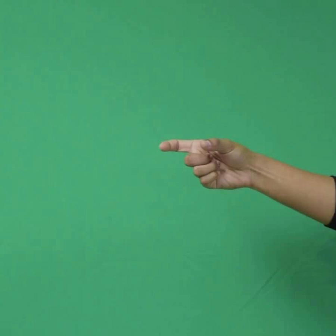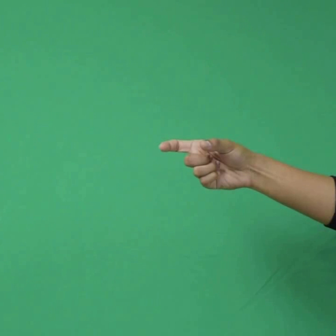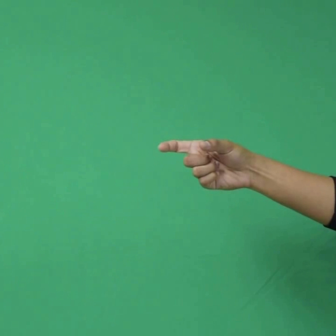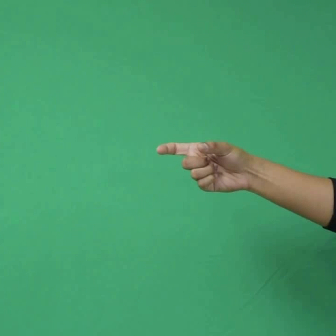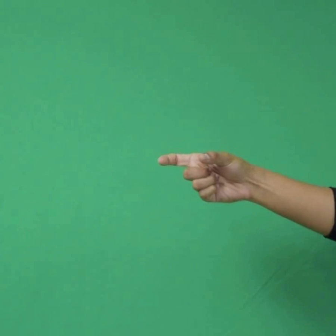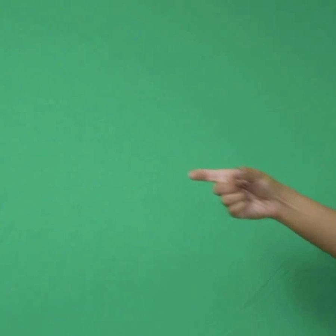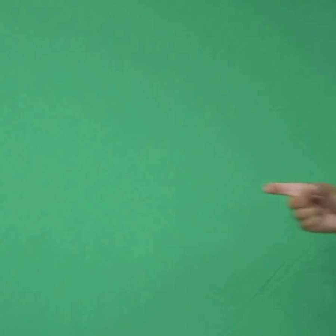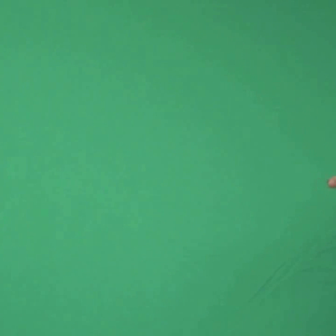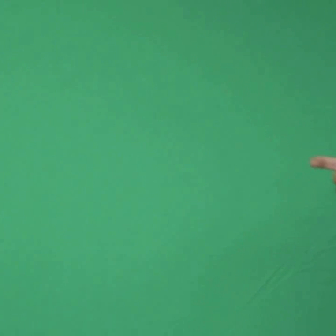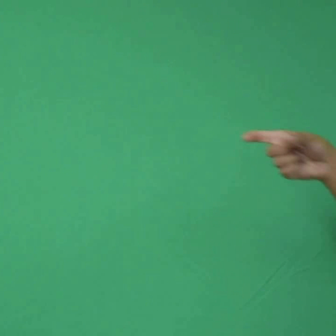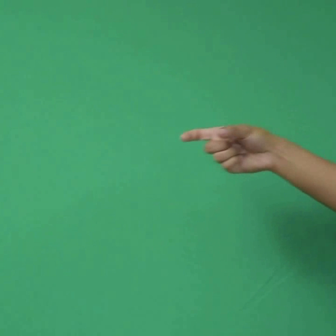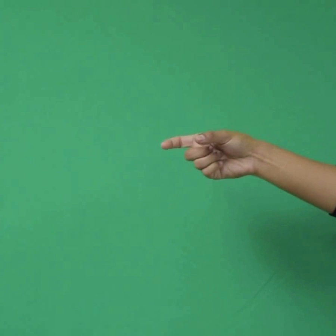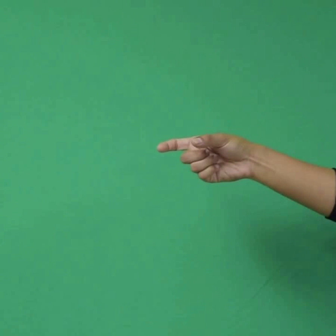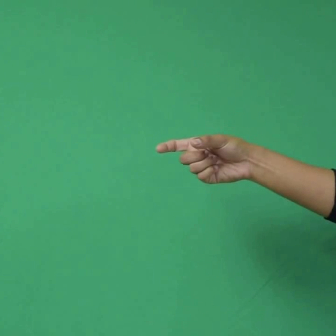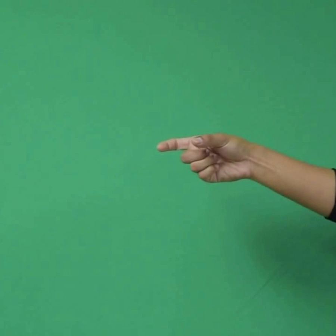X